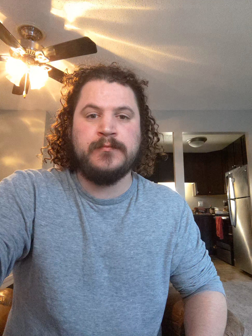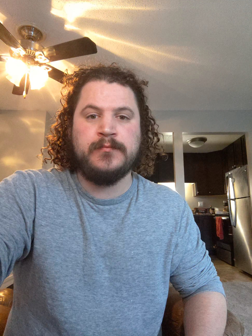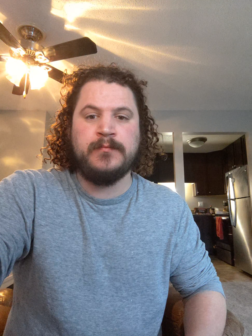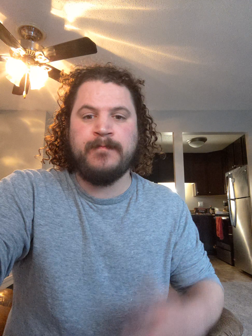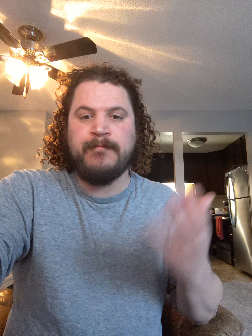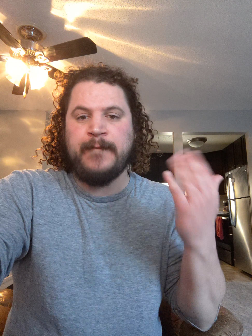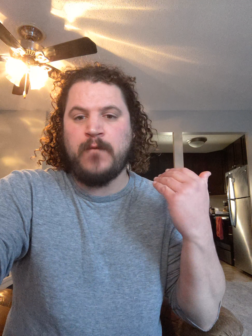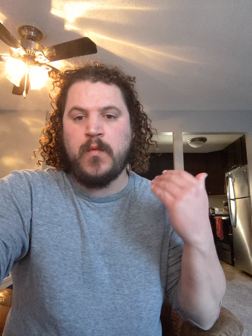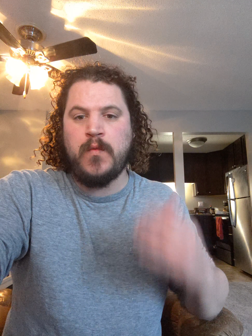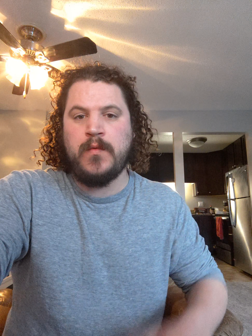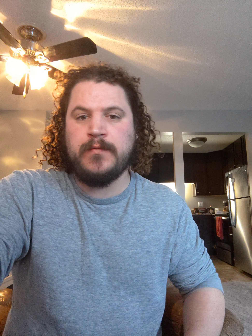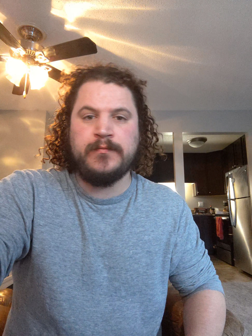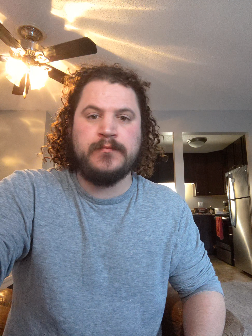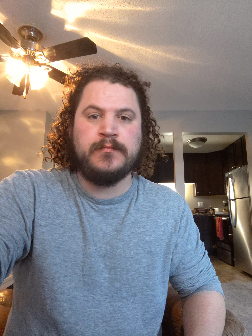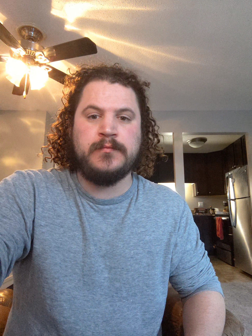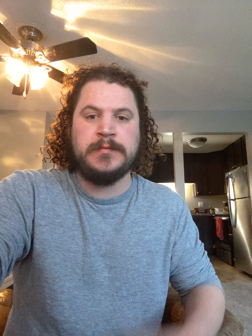before